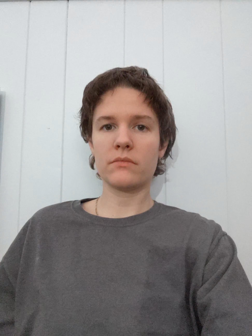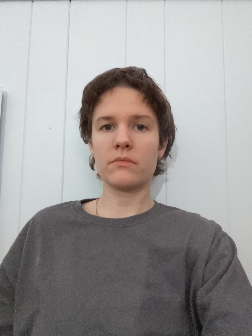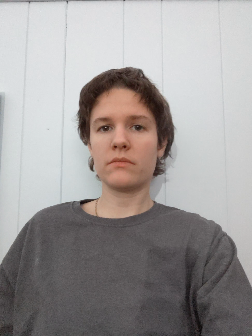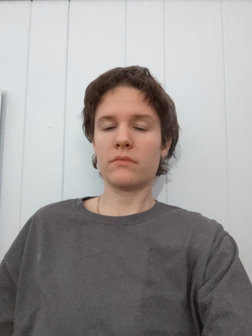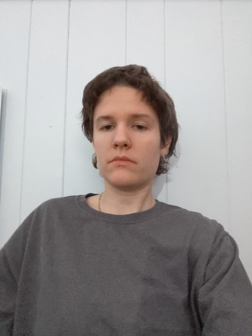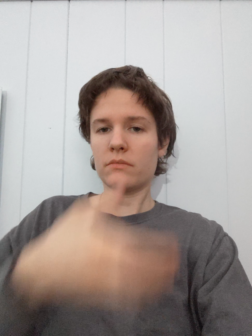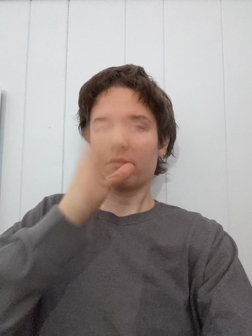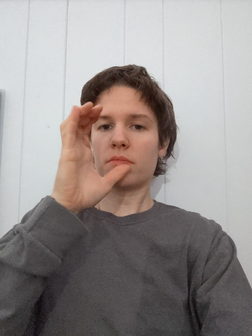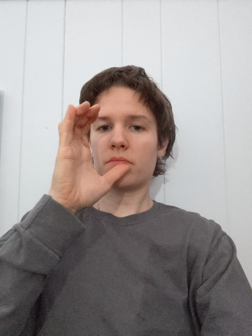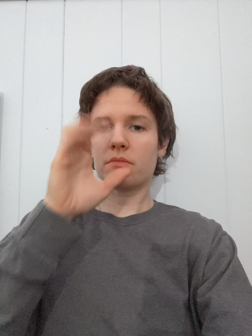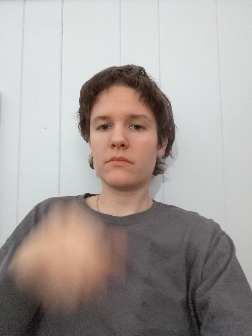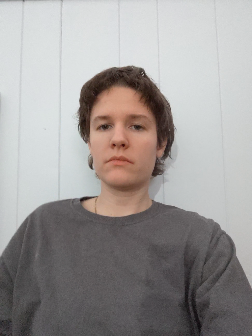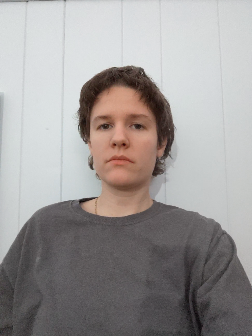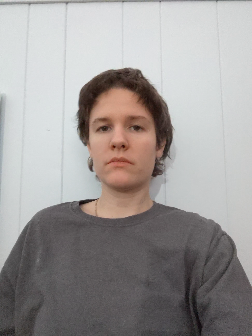drink